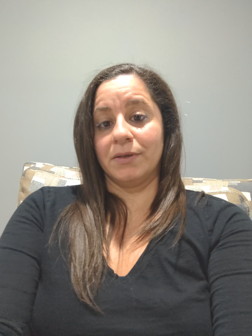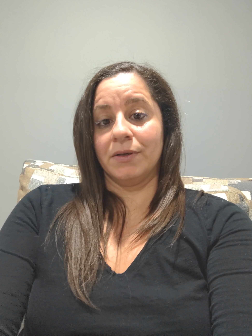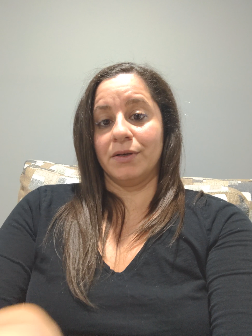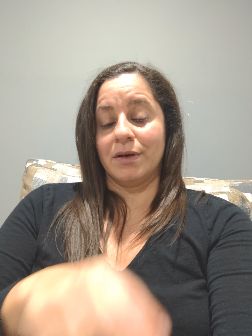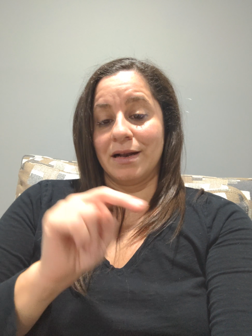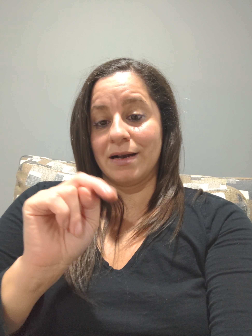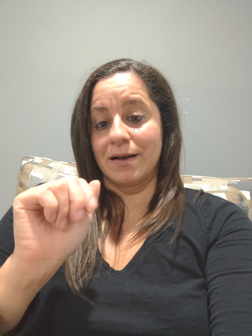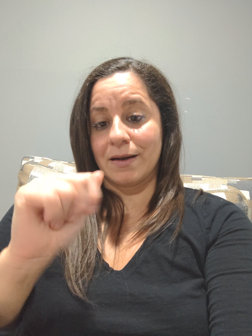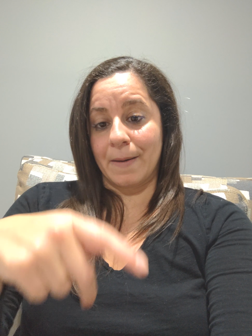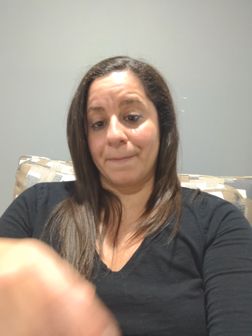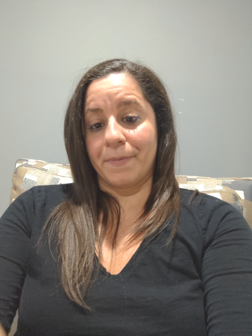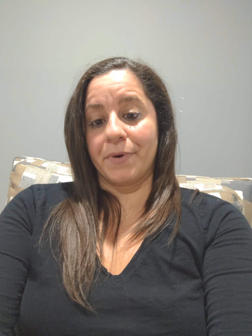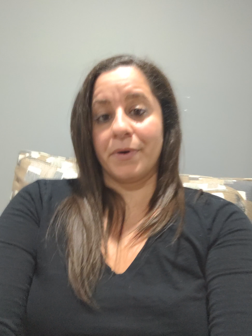nap